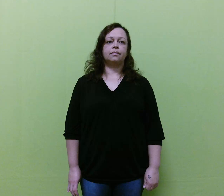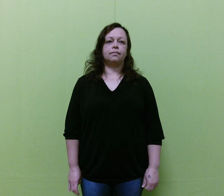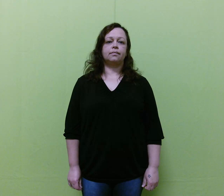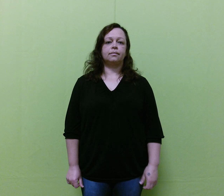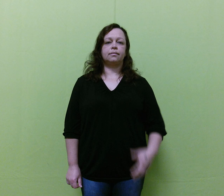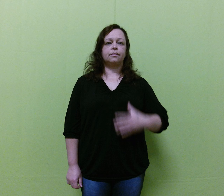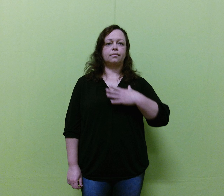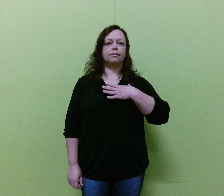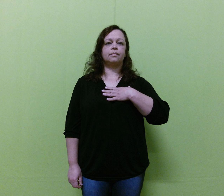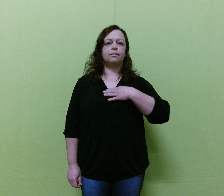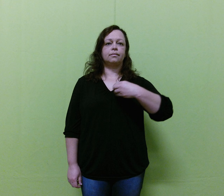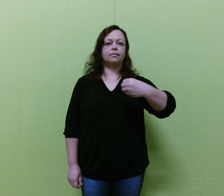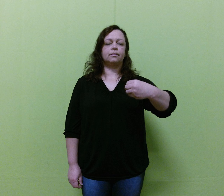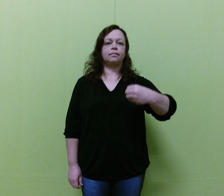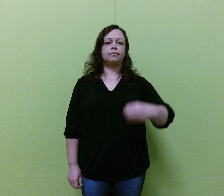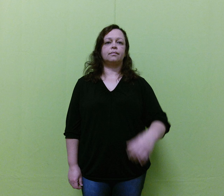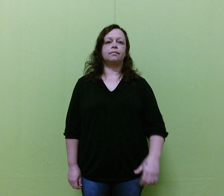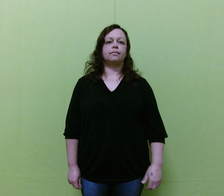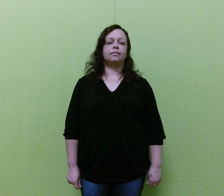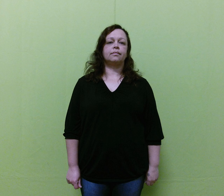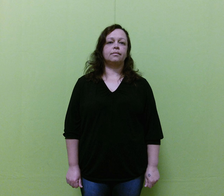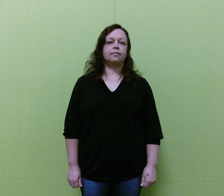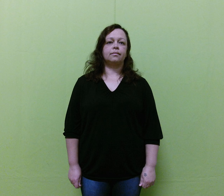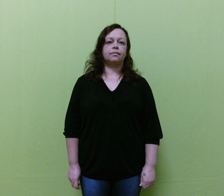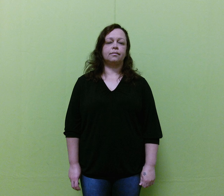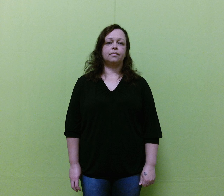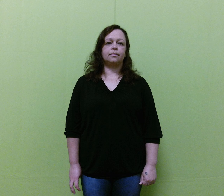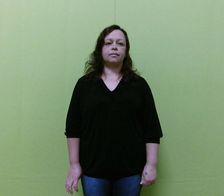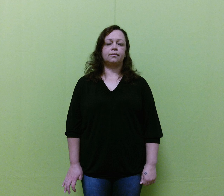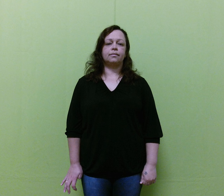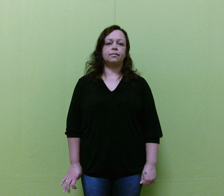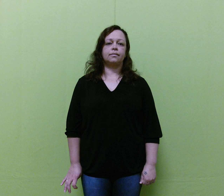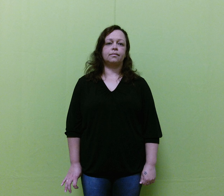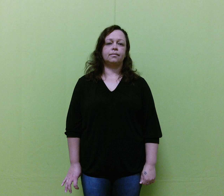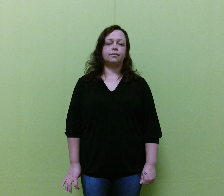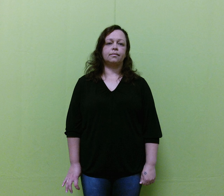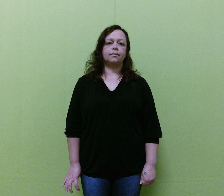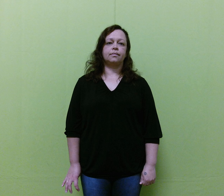filho